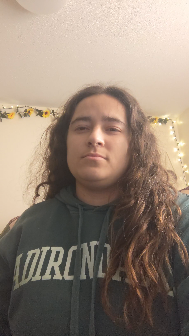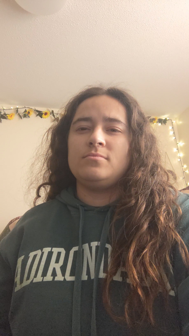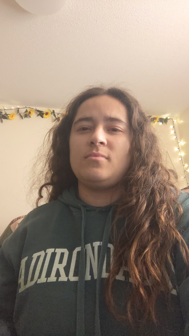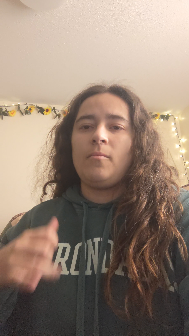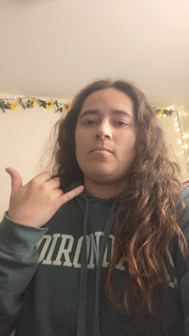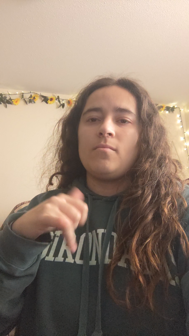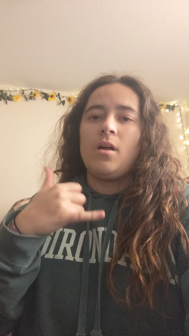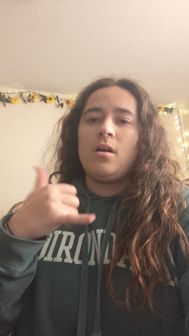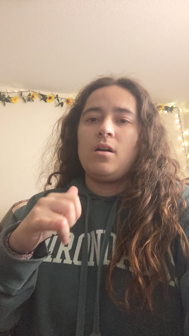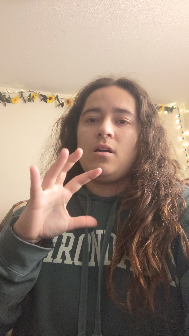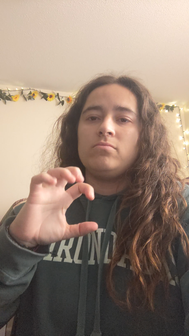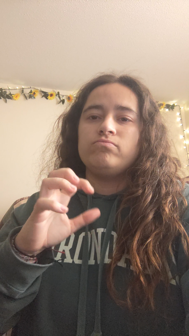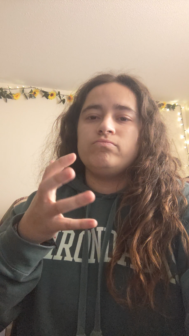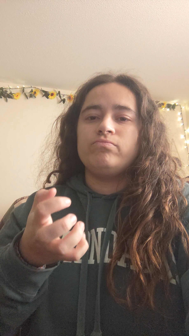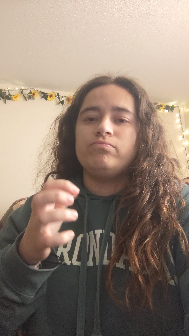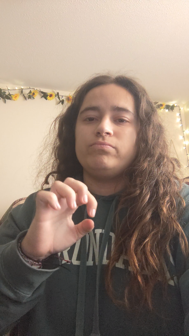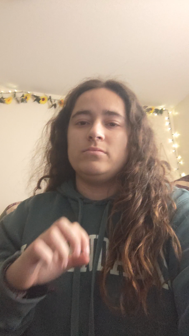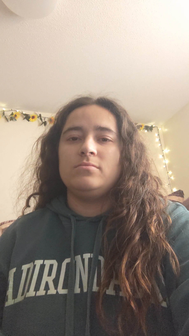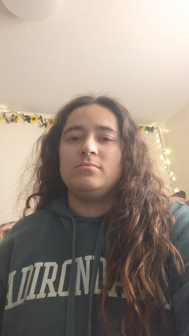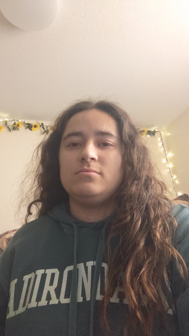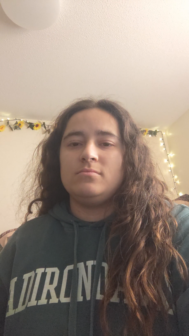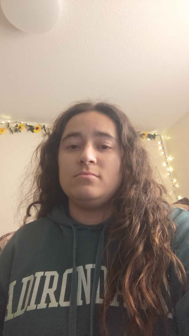play dough